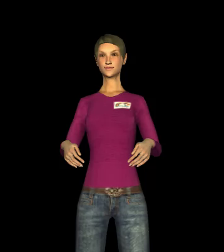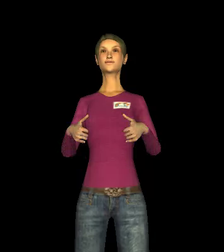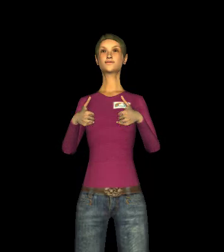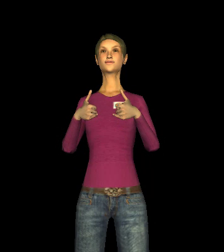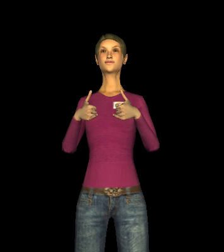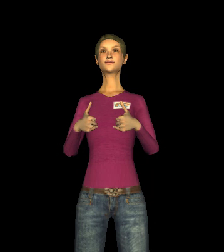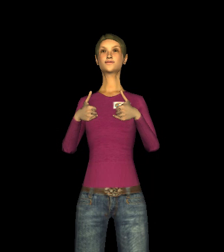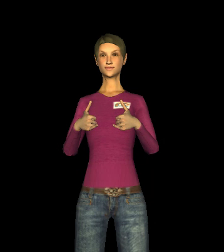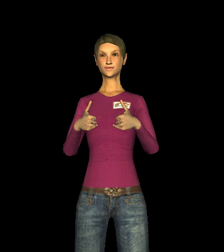هنا